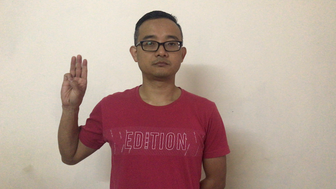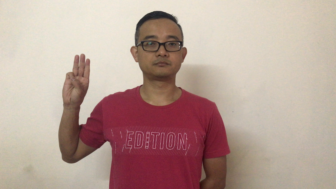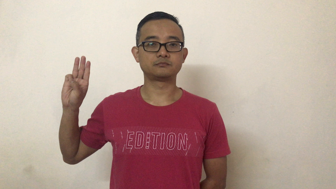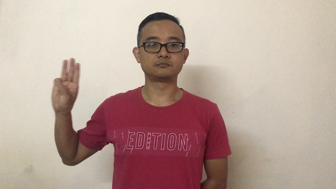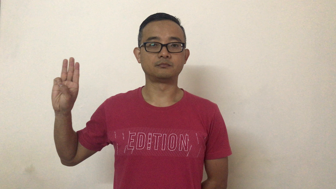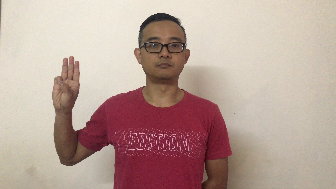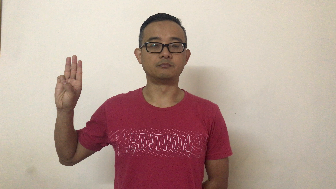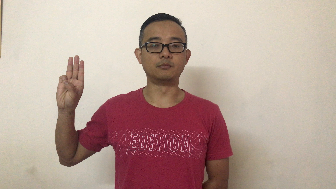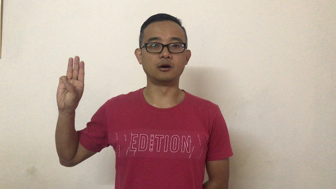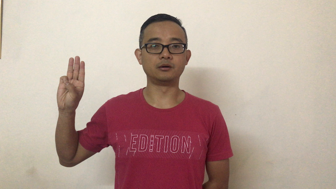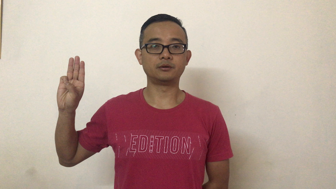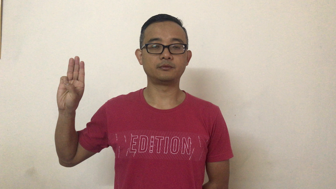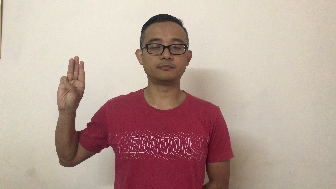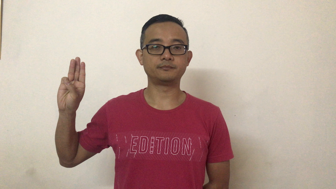म